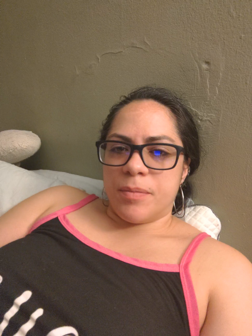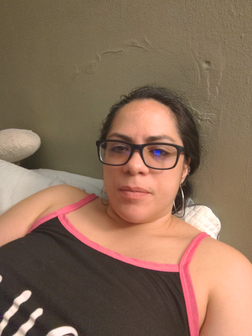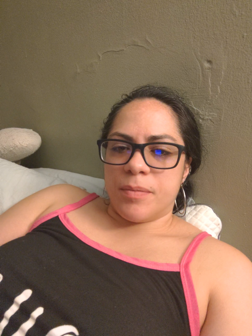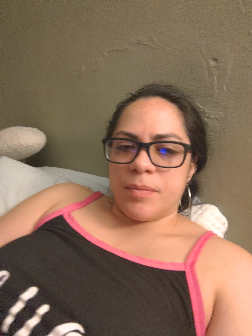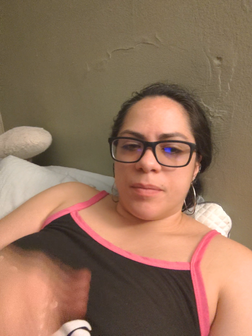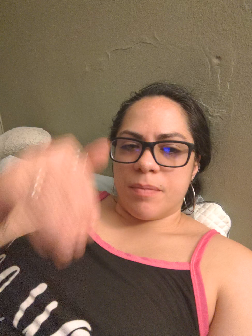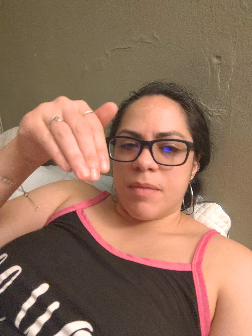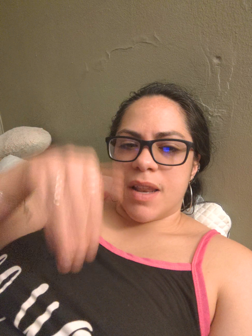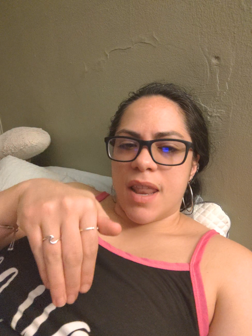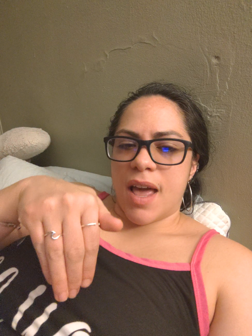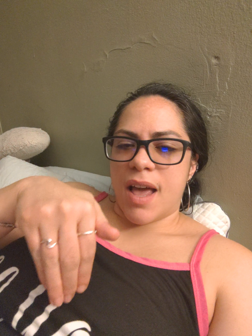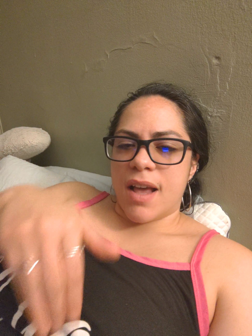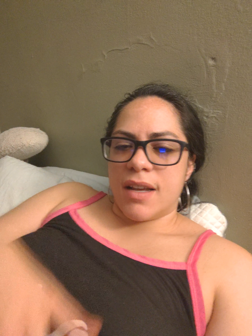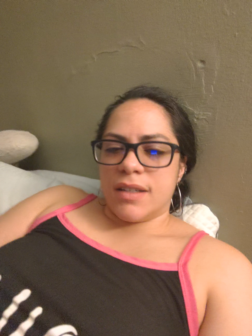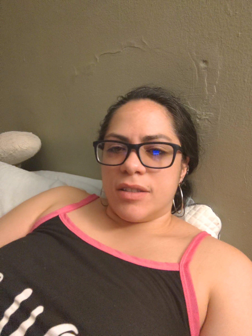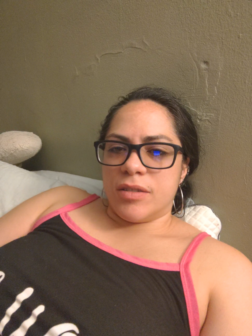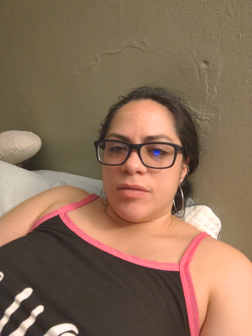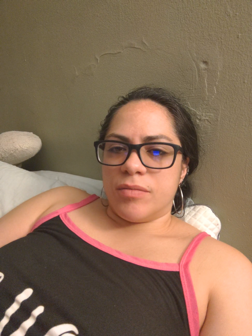night